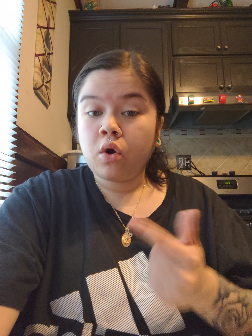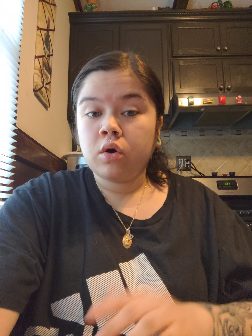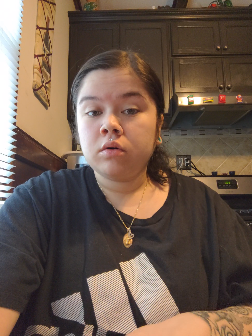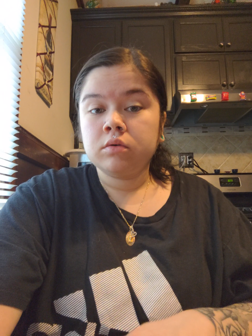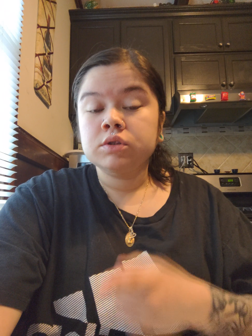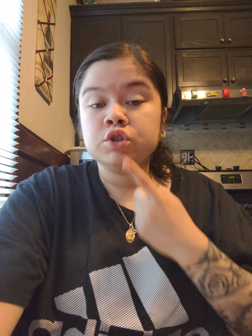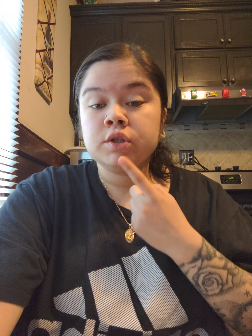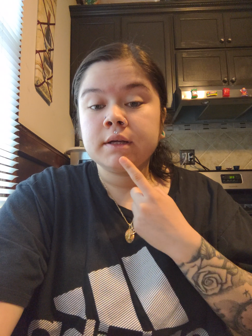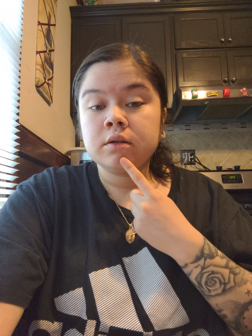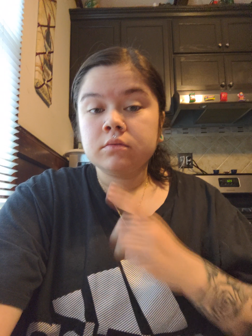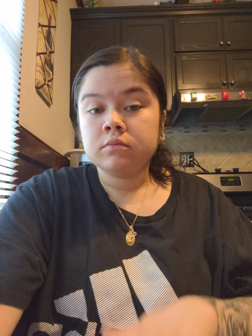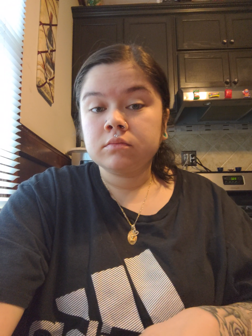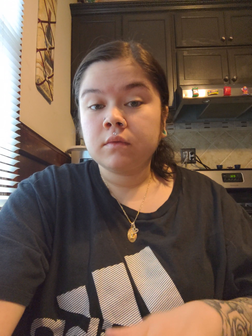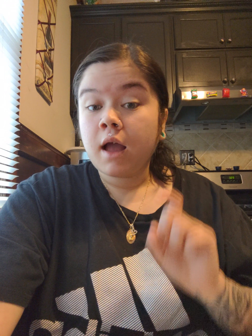chin